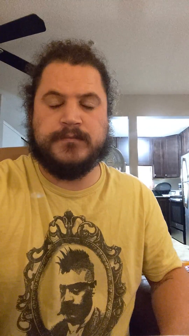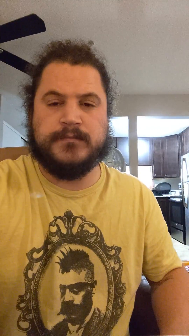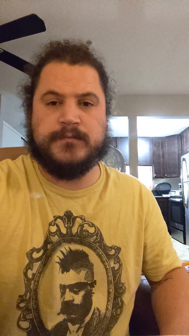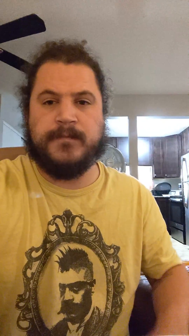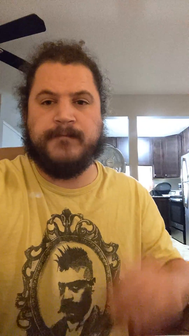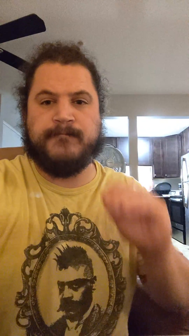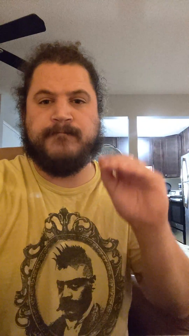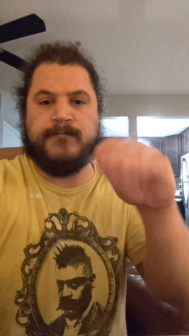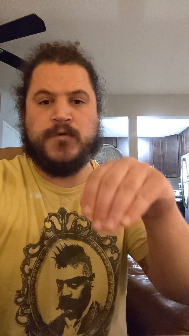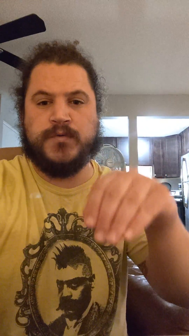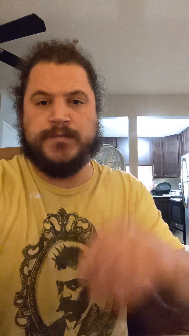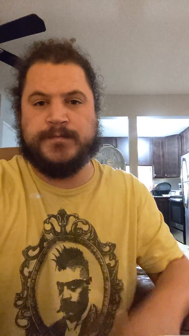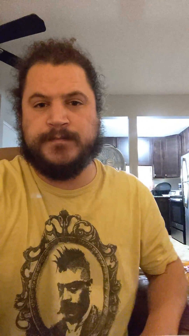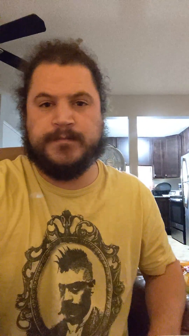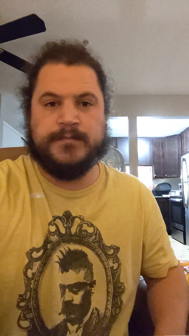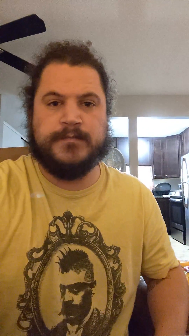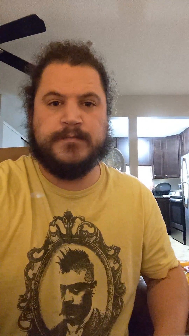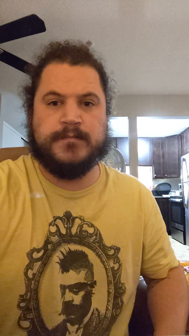put